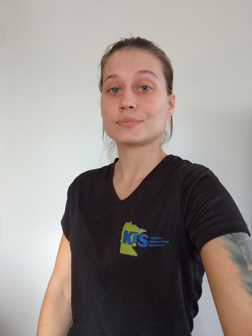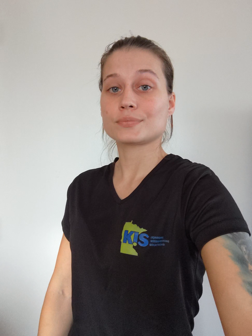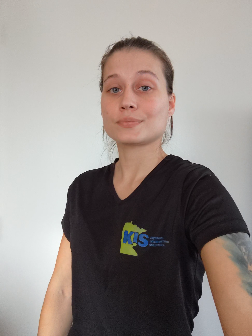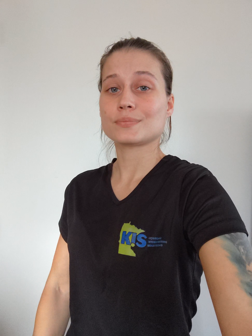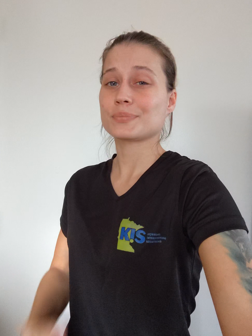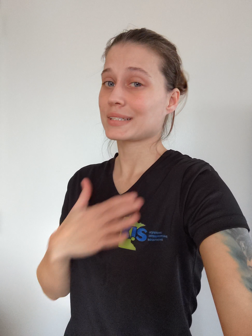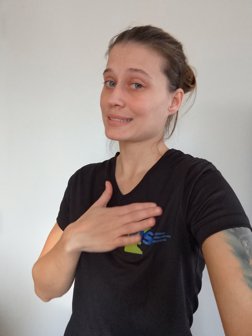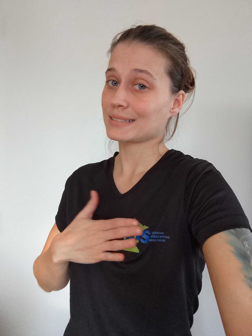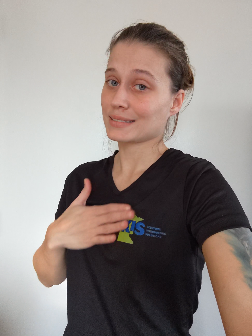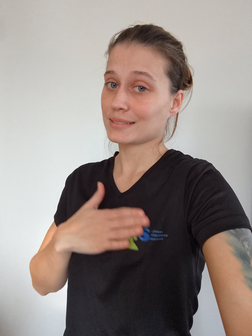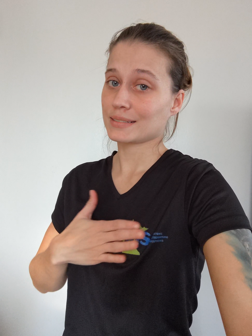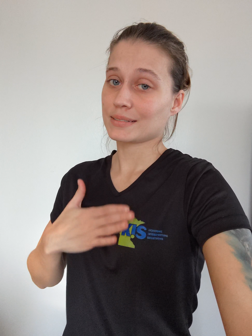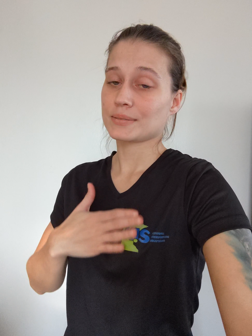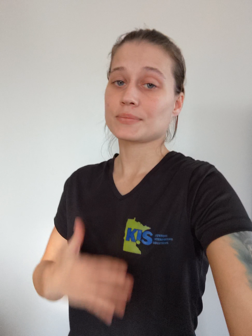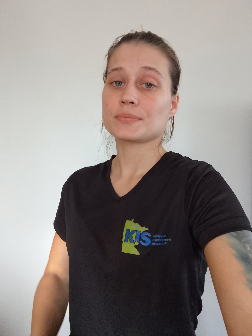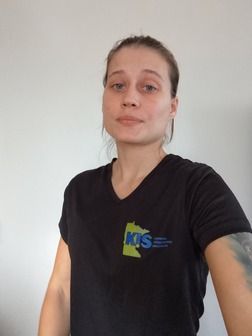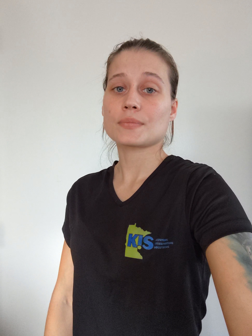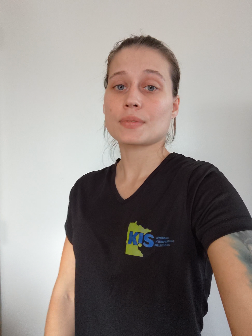please